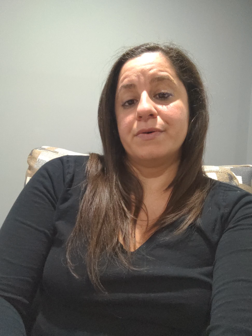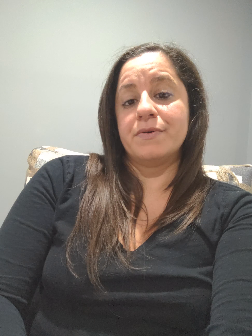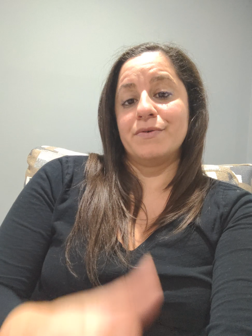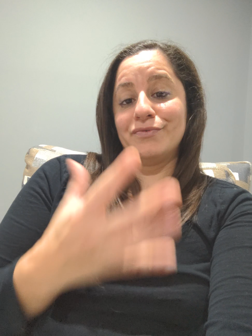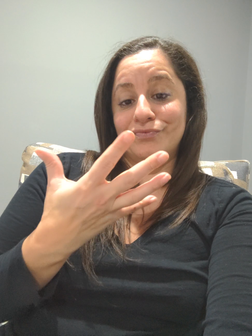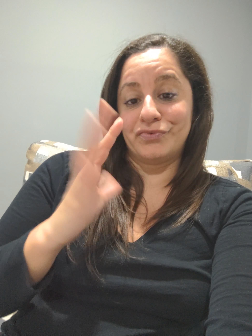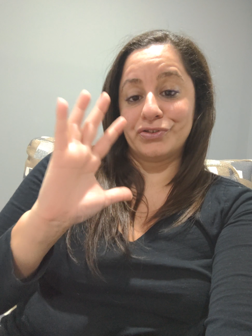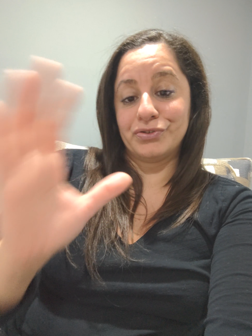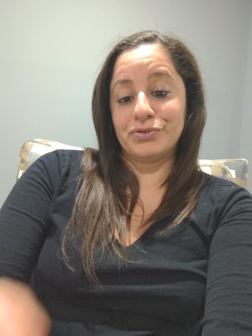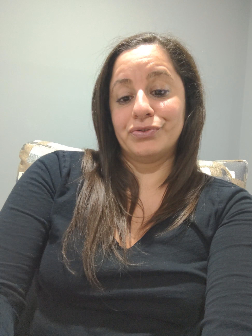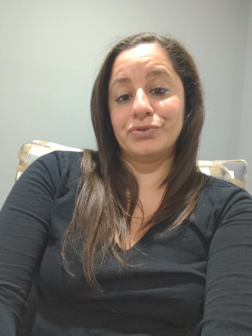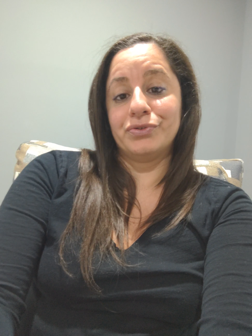finish